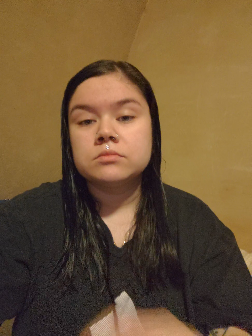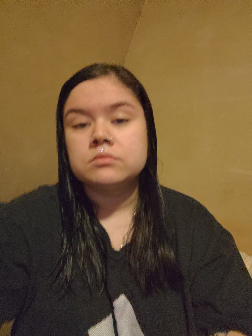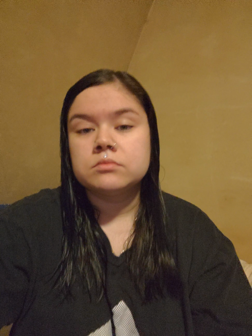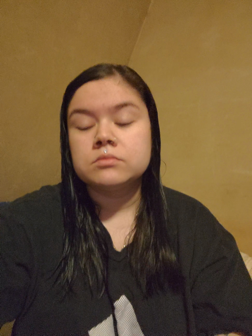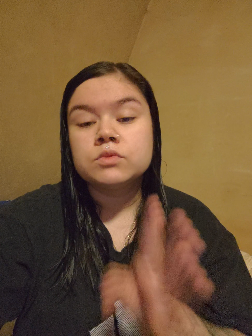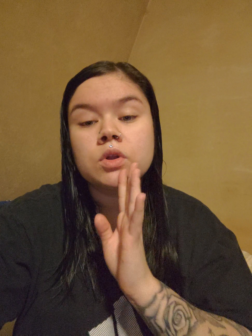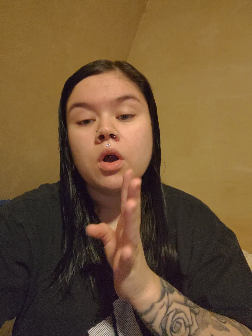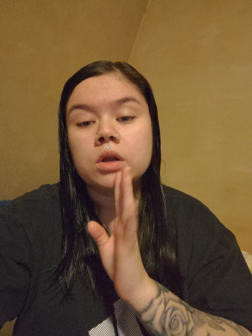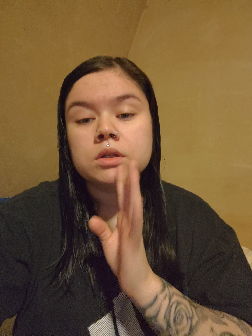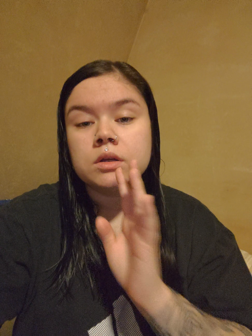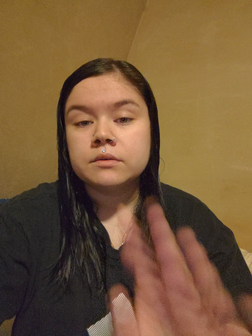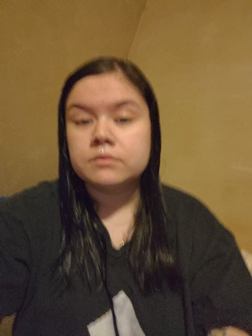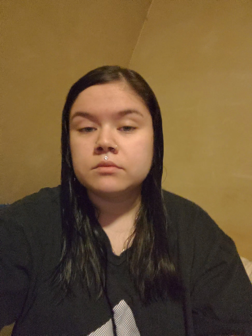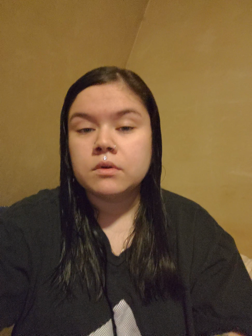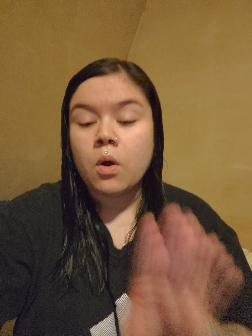talk